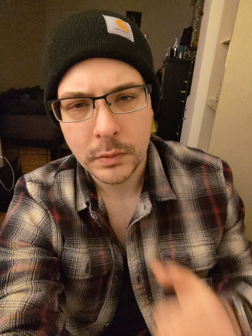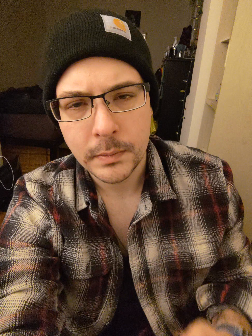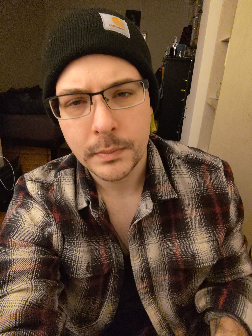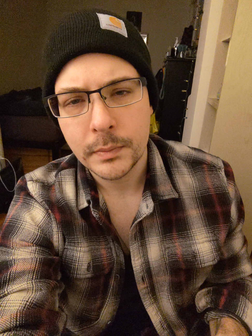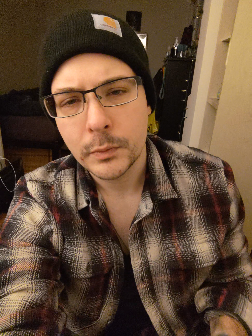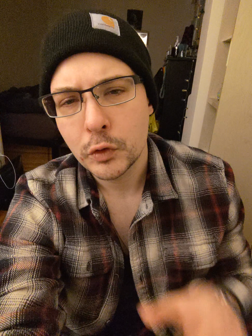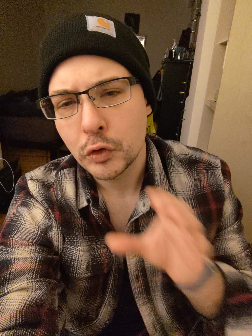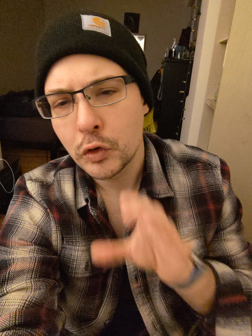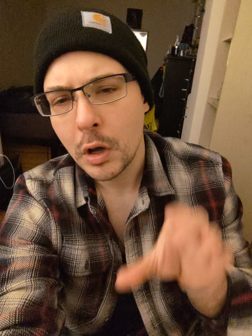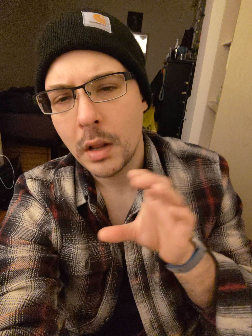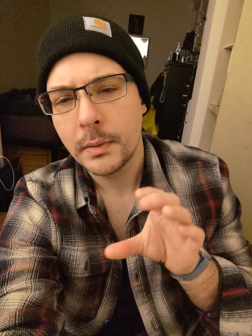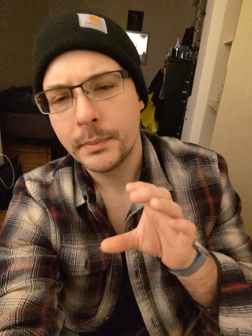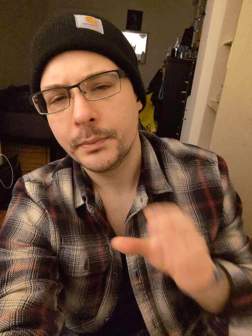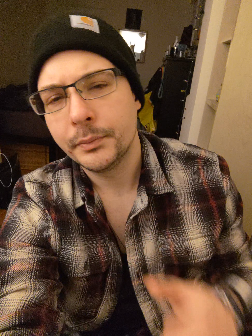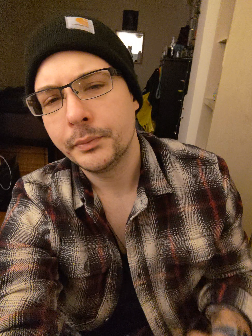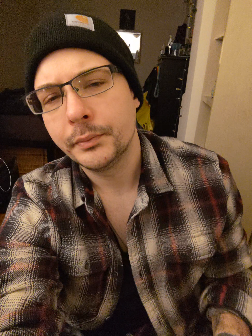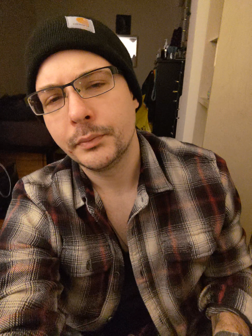chocolate